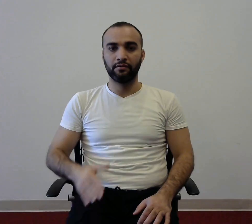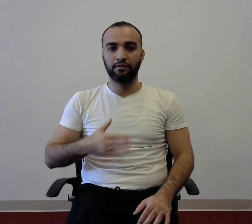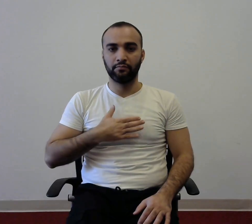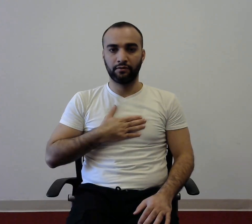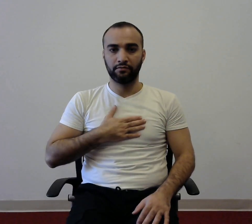mənə